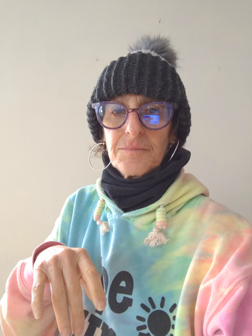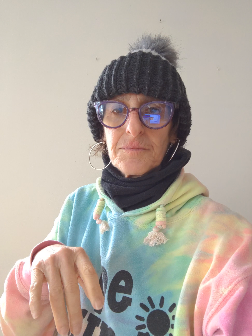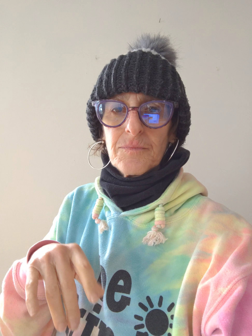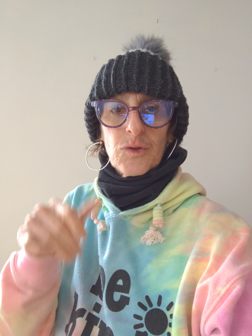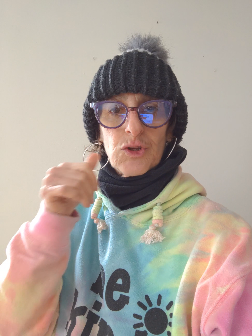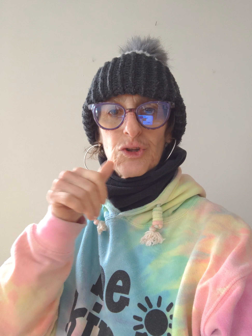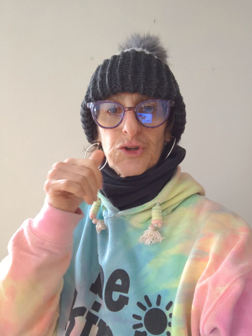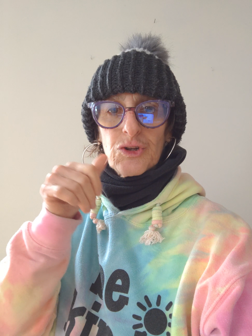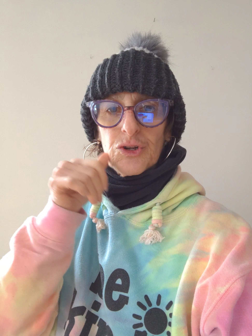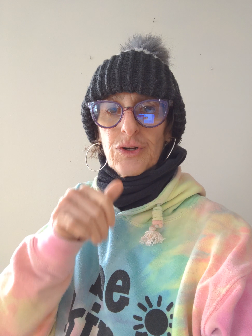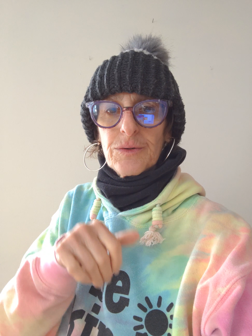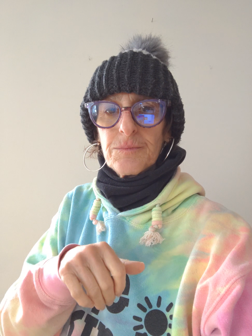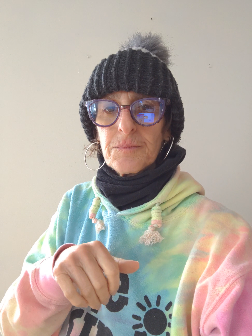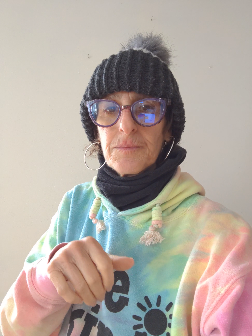girl